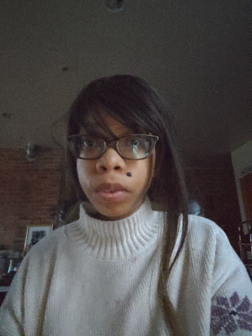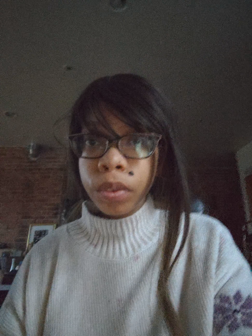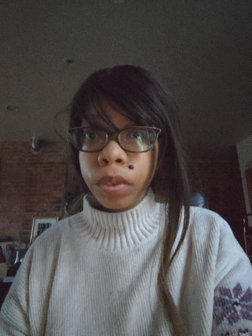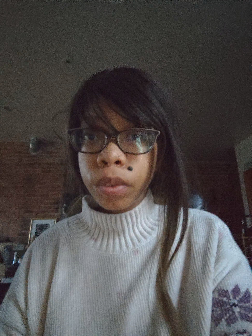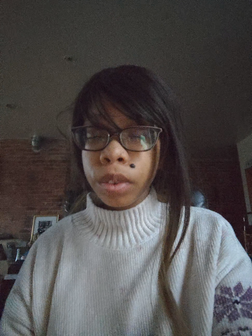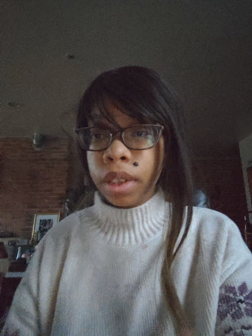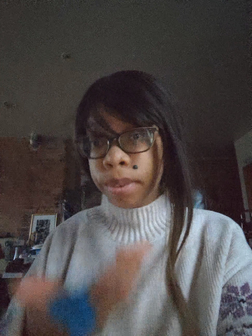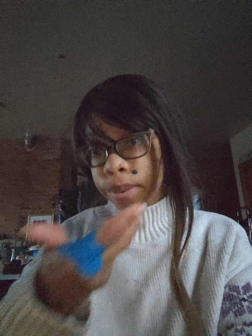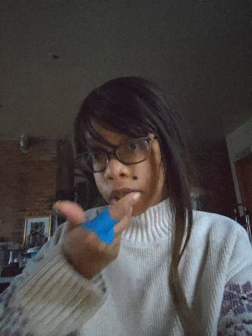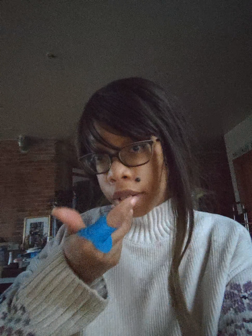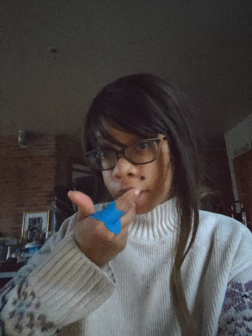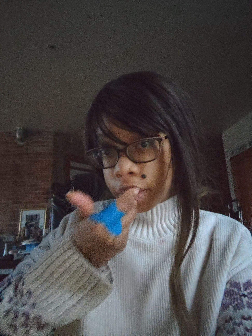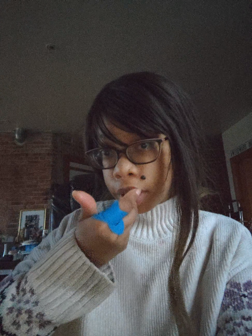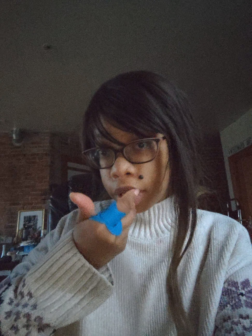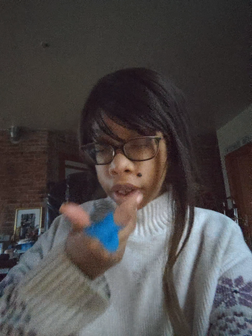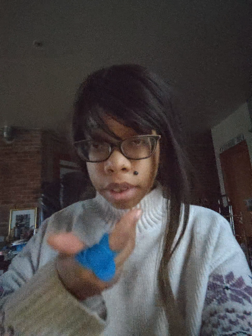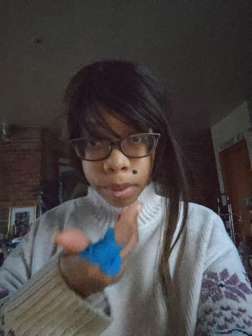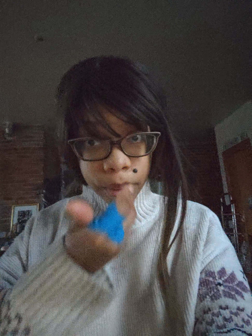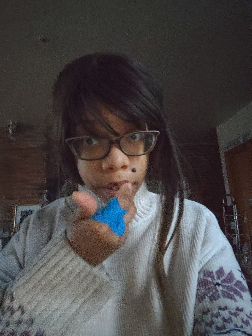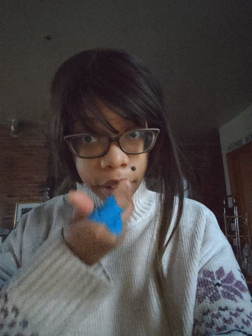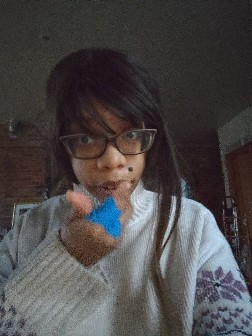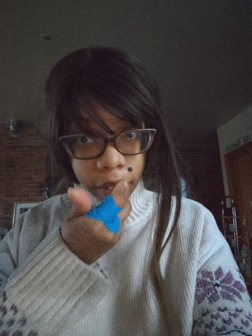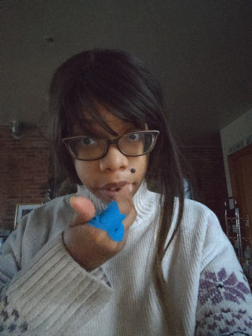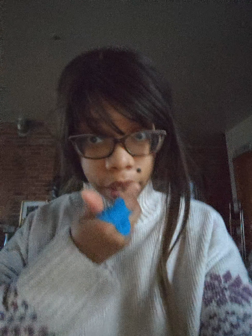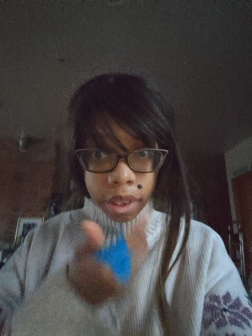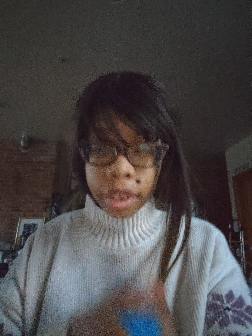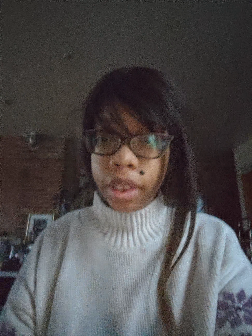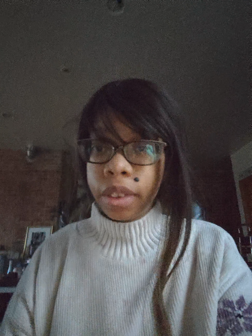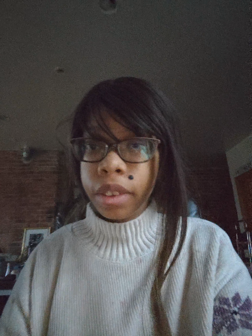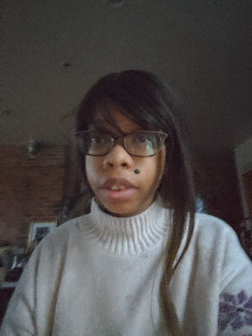pizza